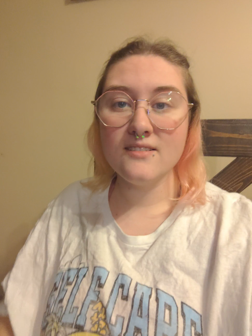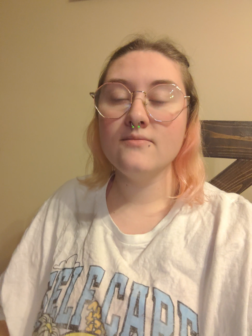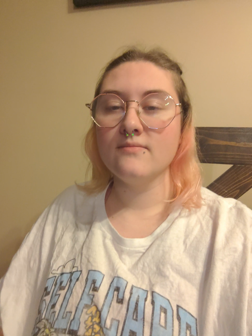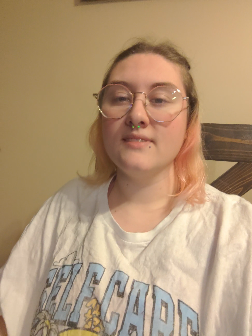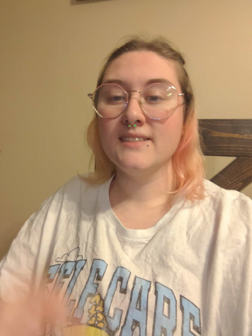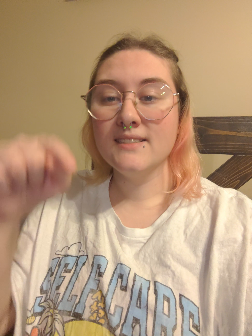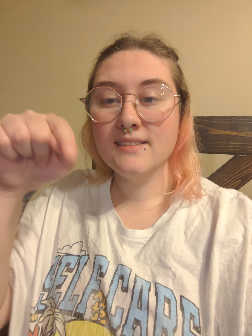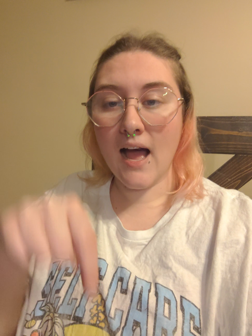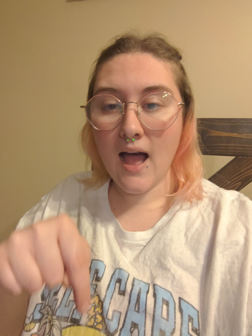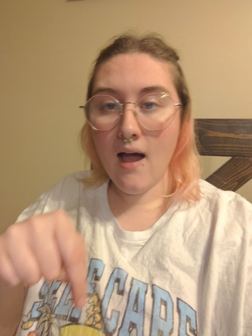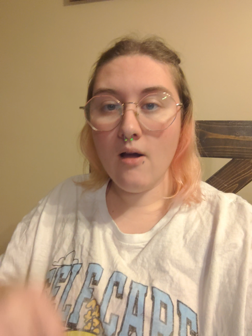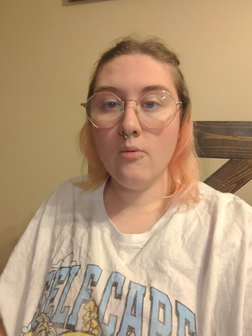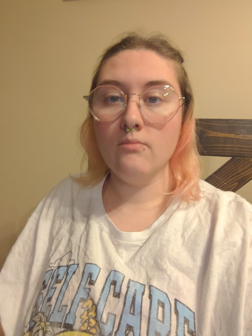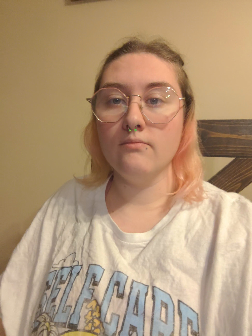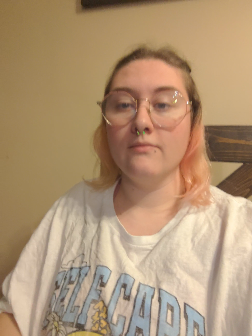down